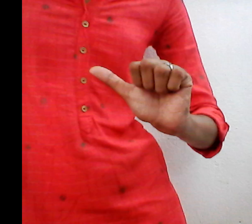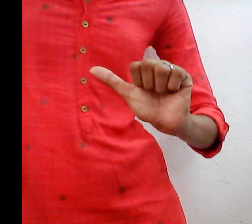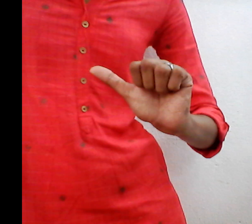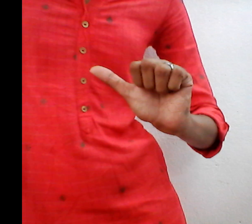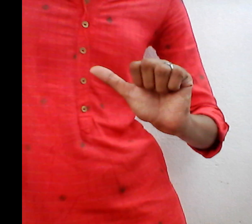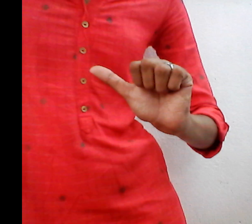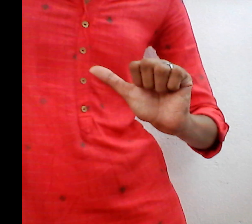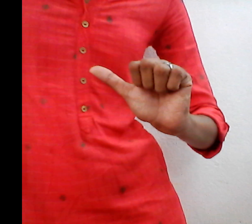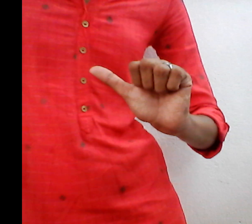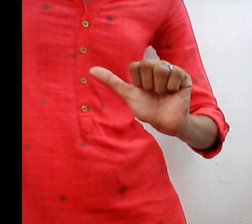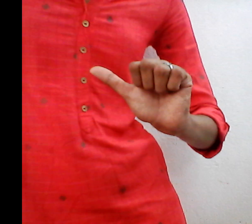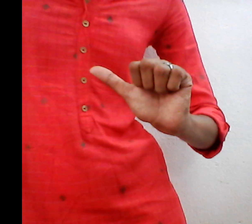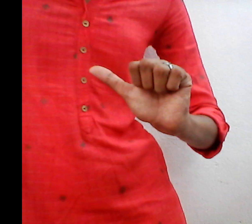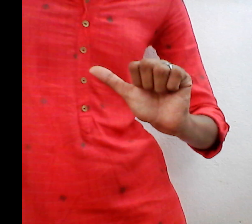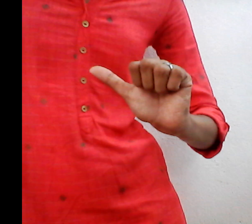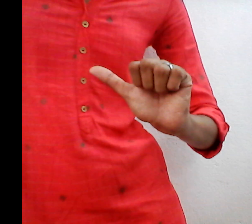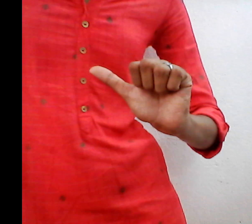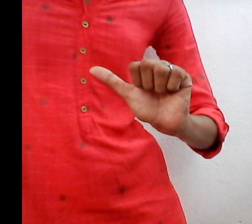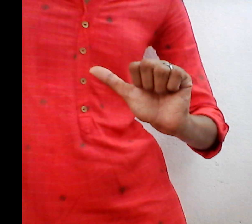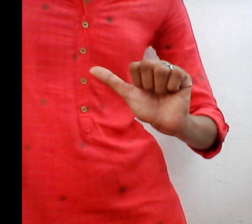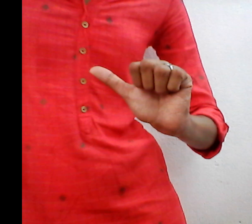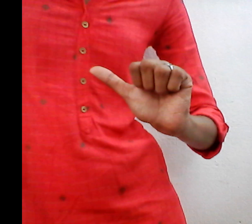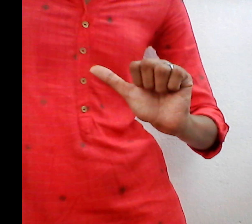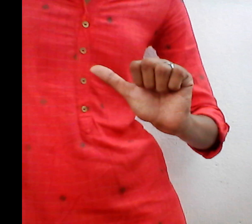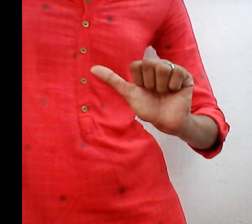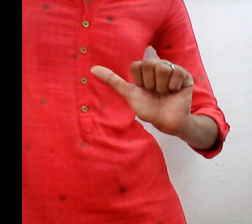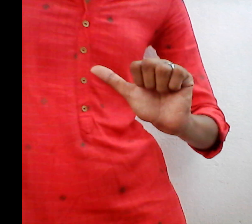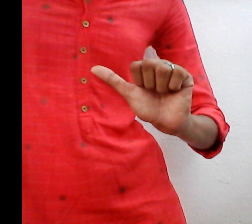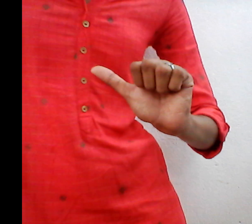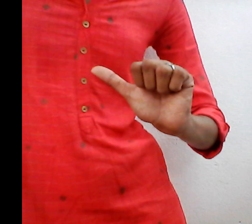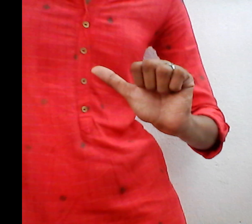എ